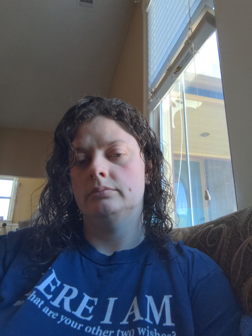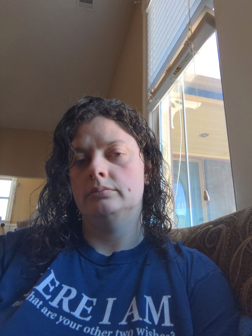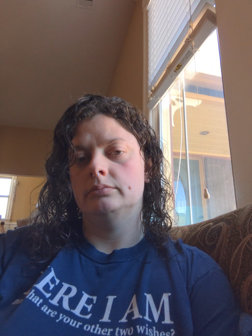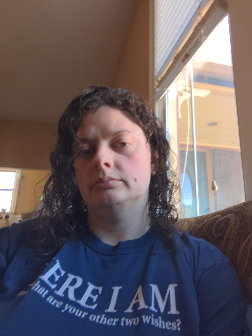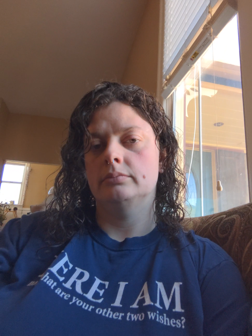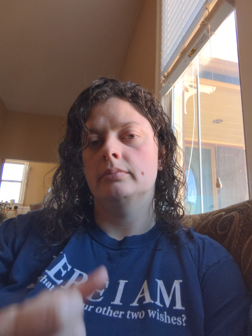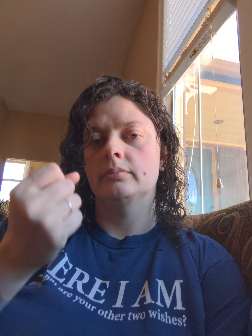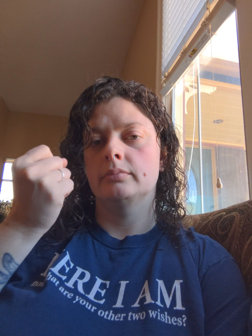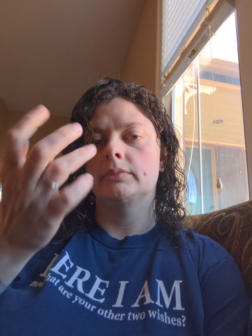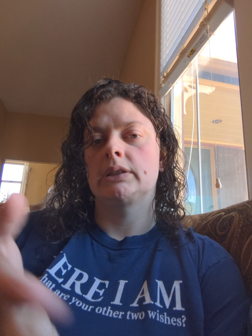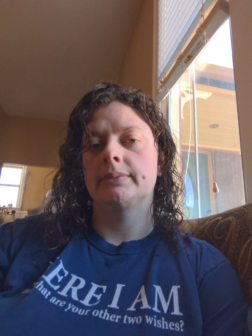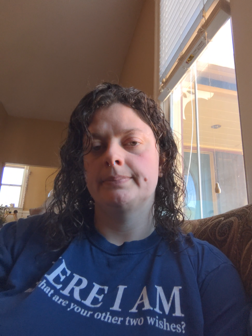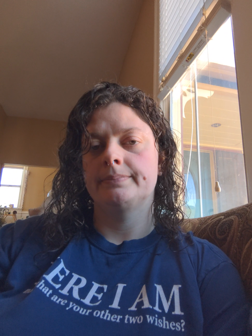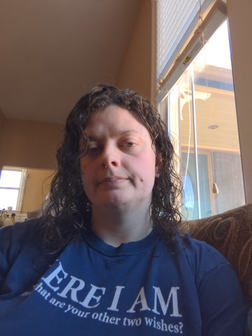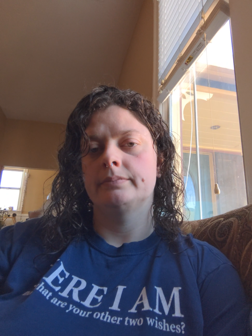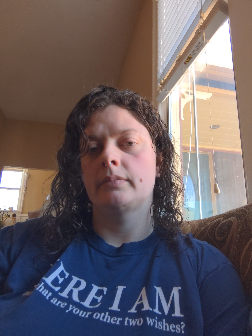many